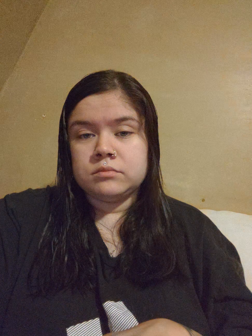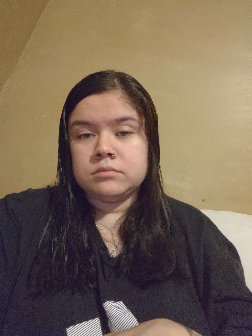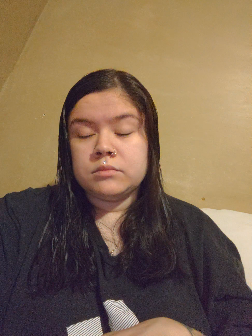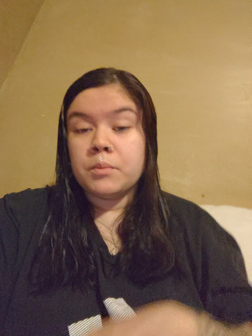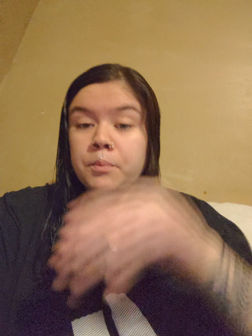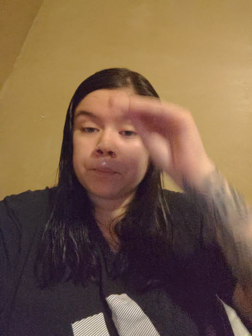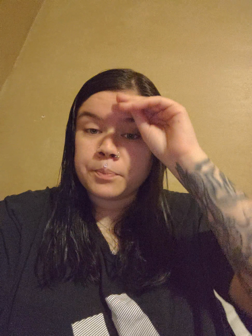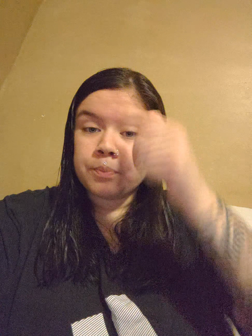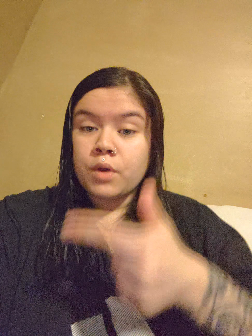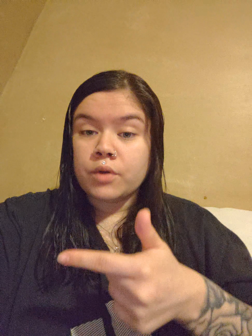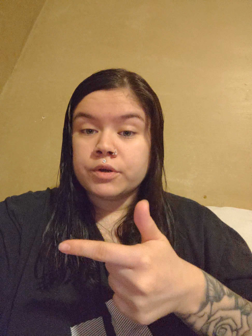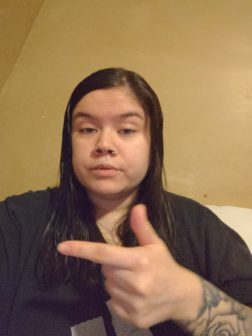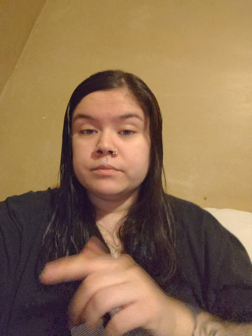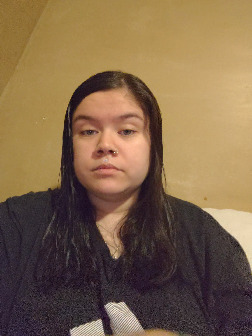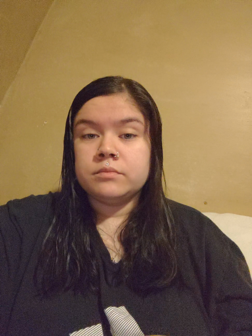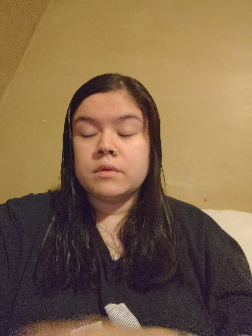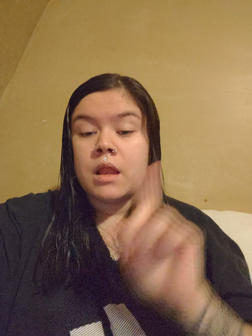brother